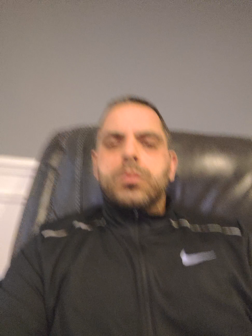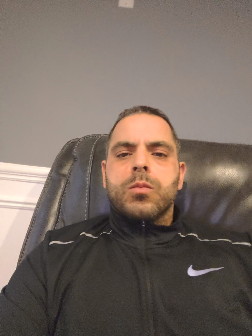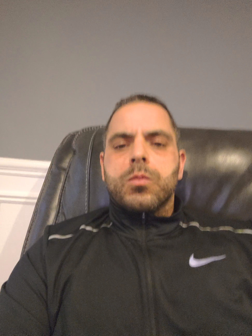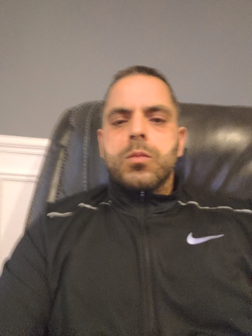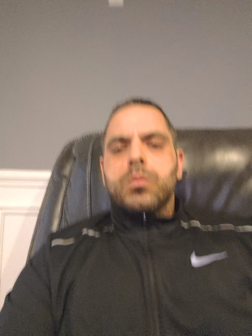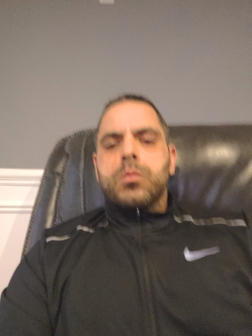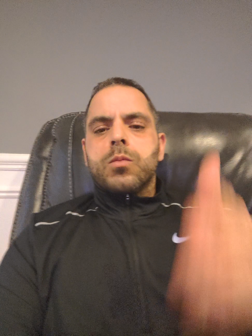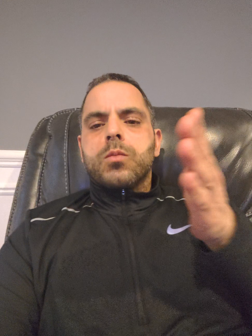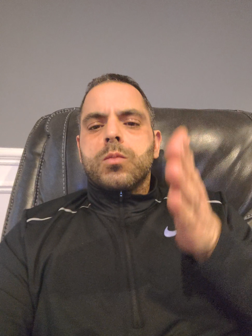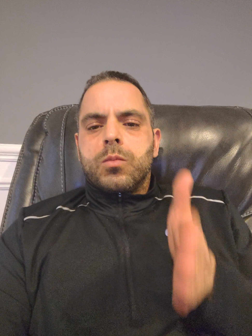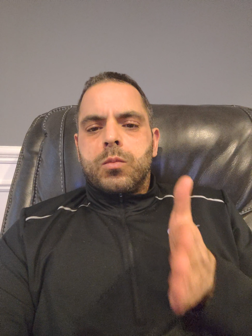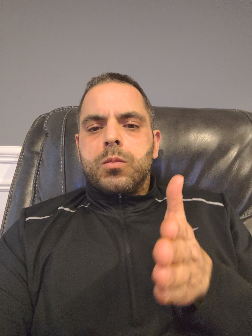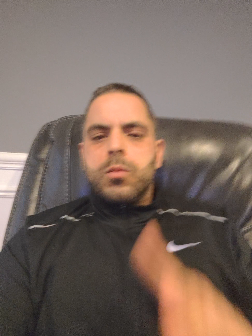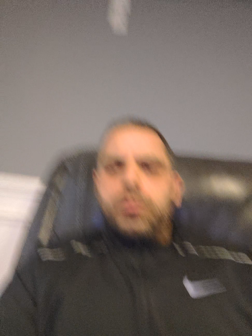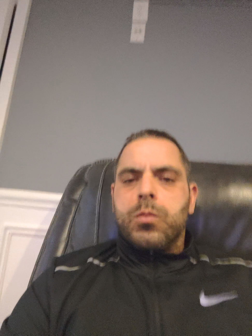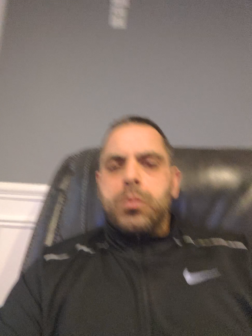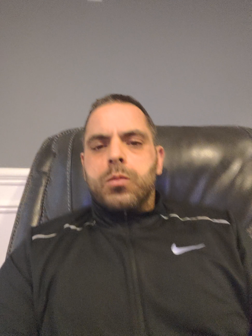person